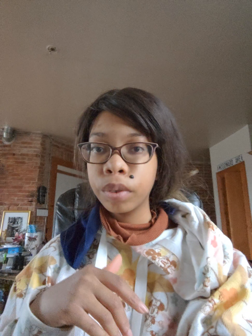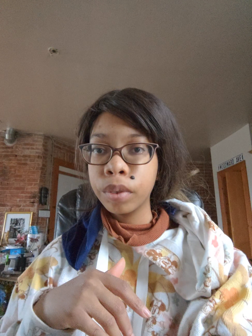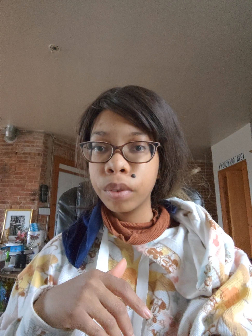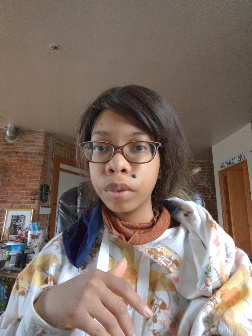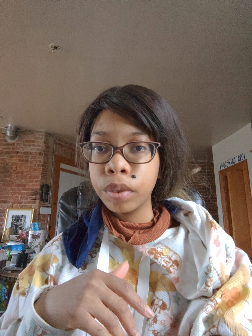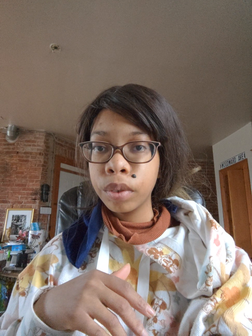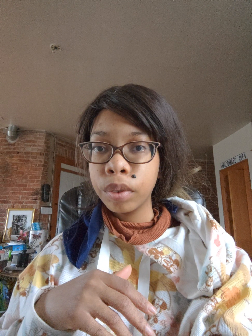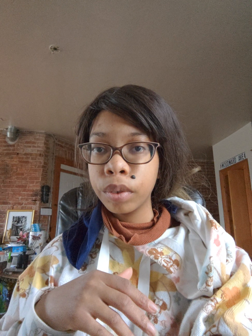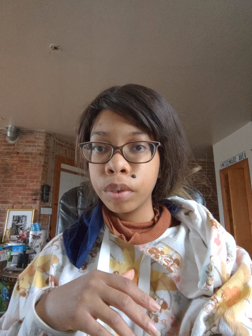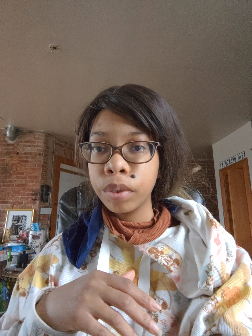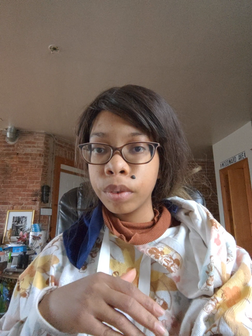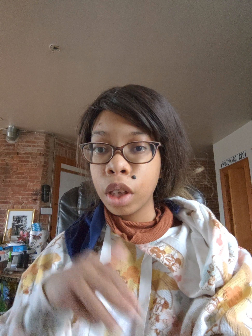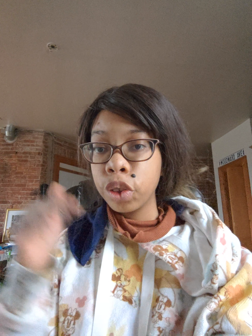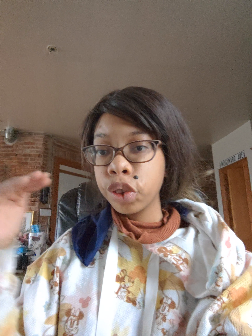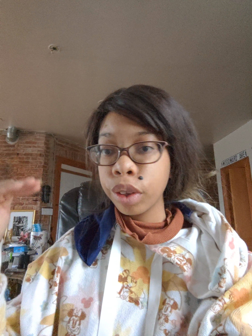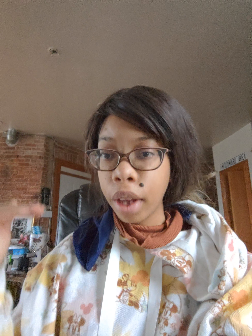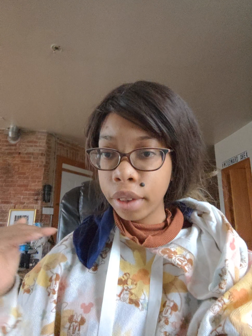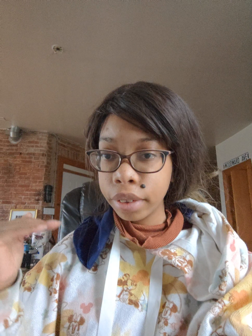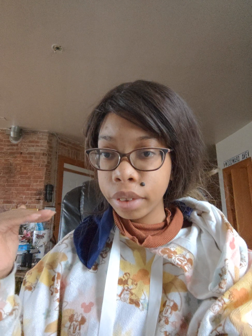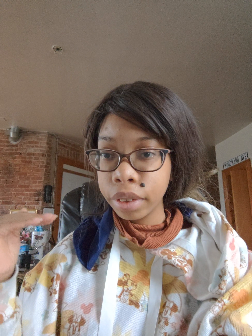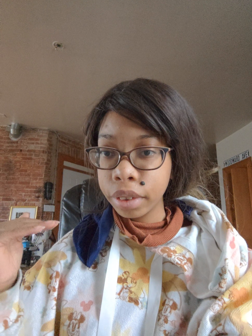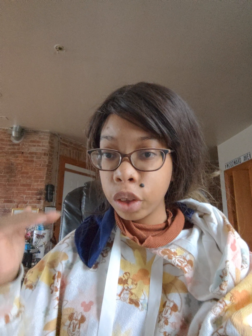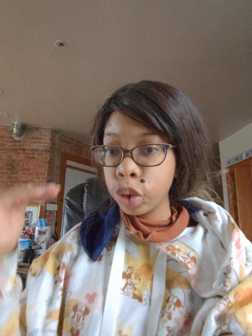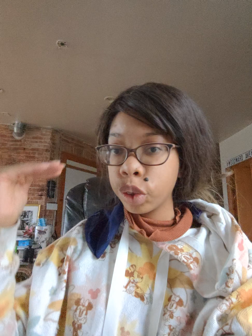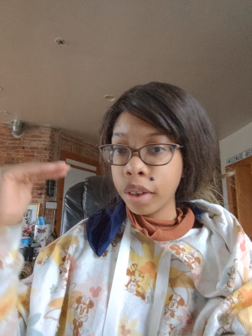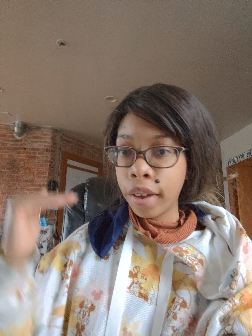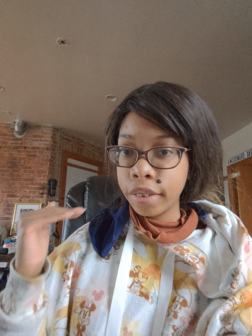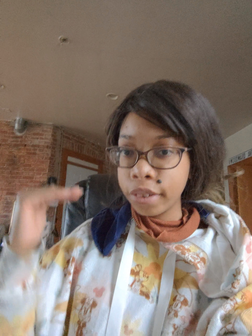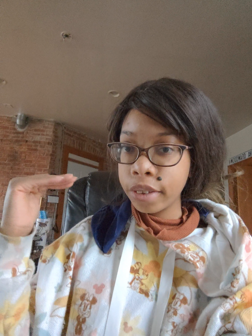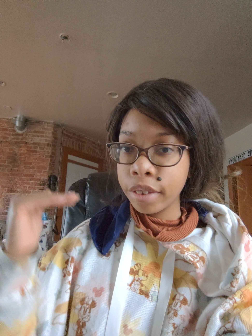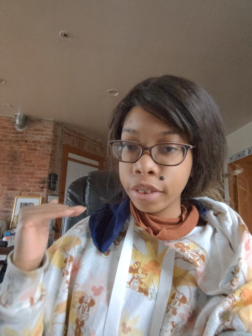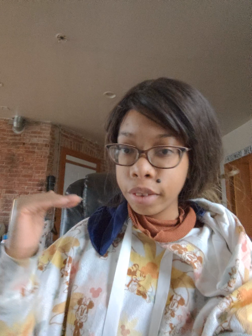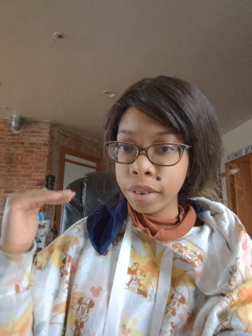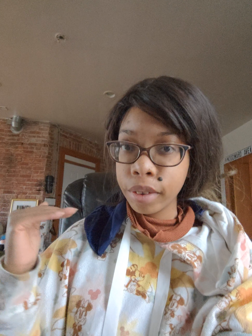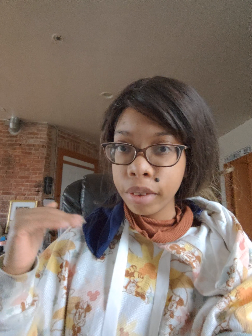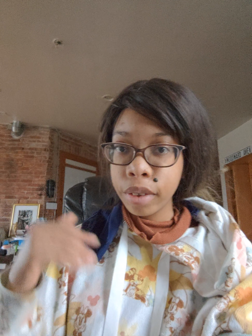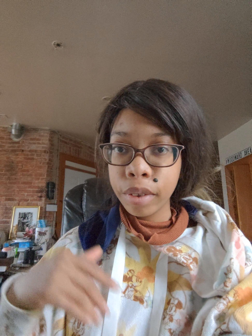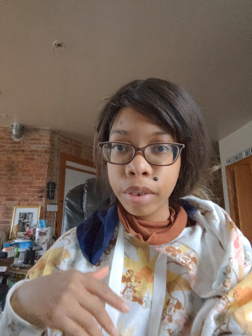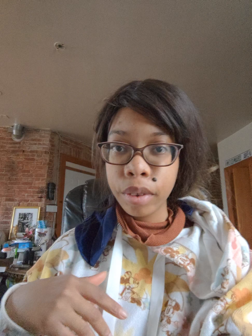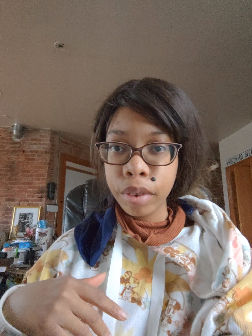child